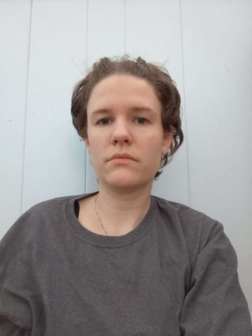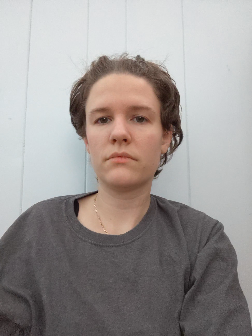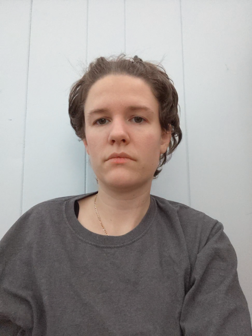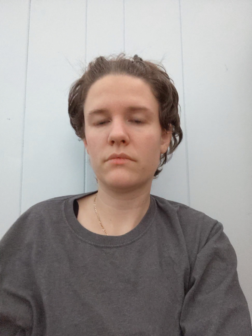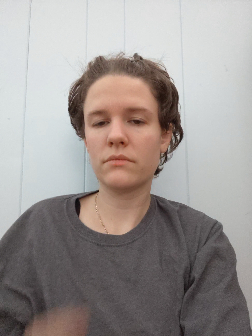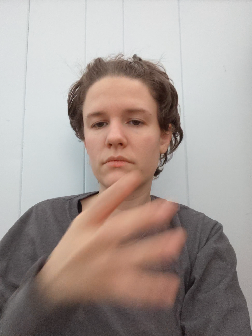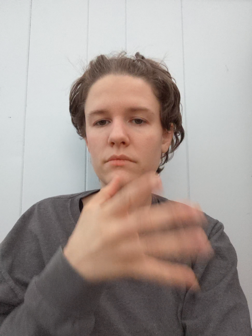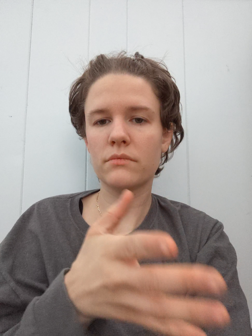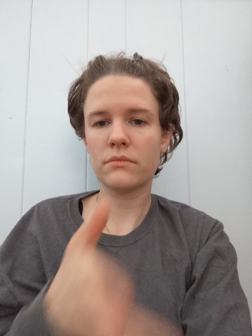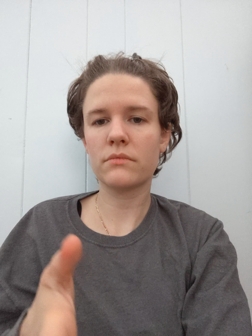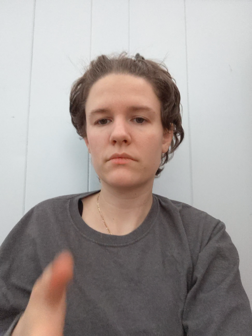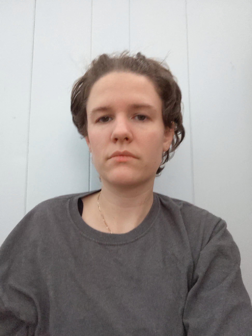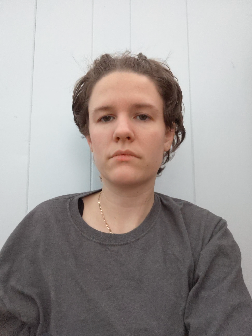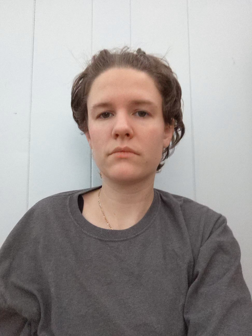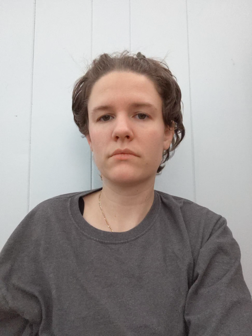grandma